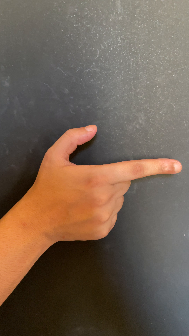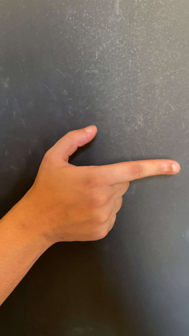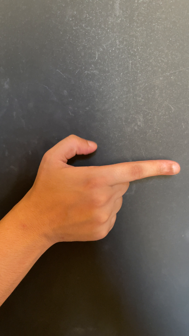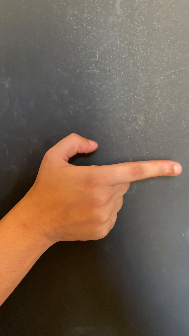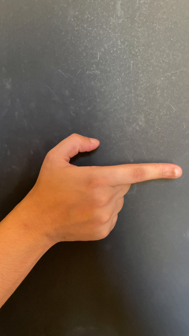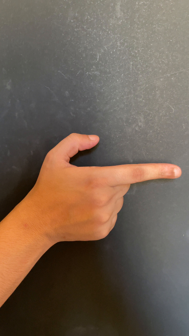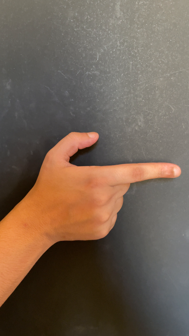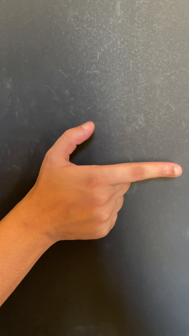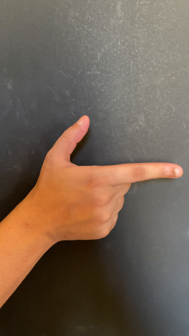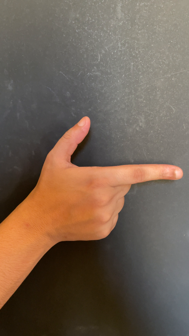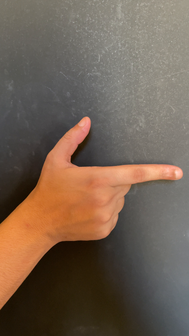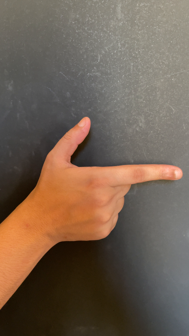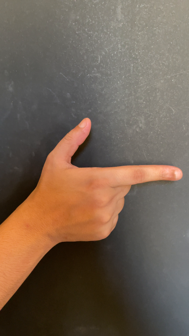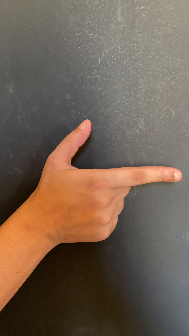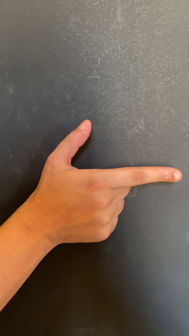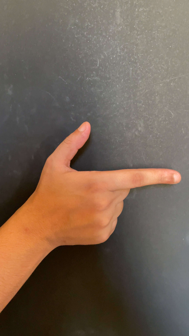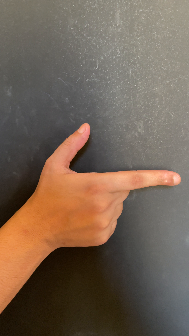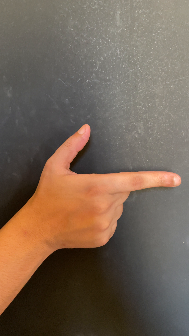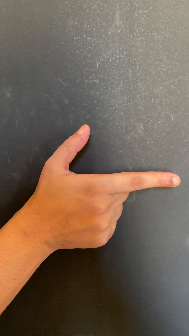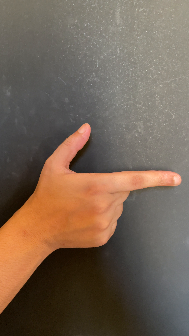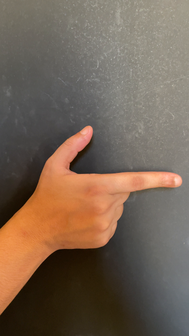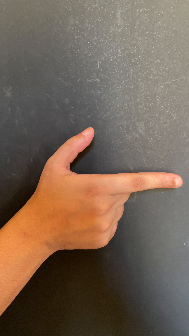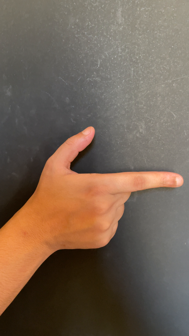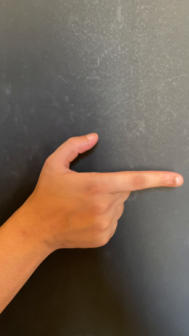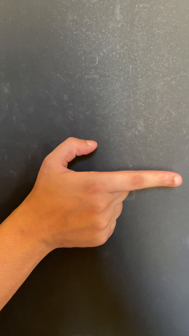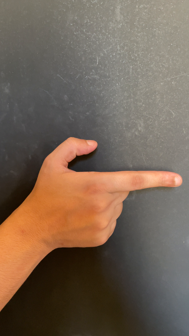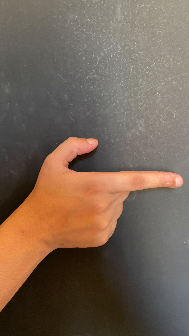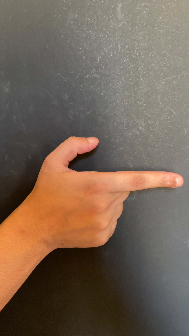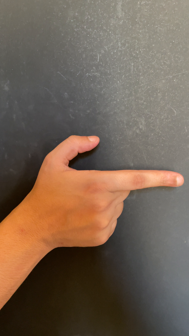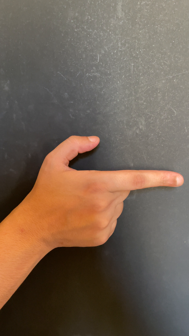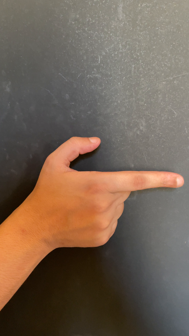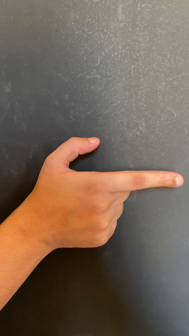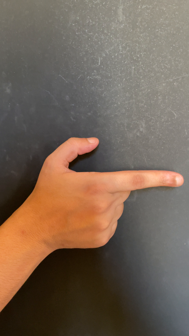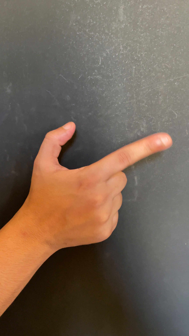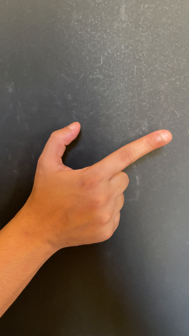ज्ञ